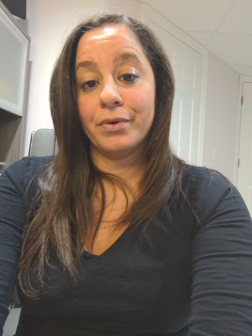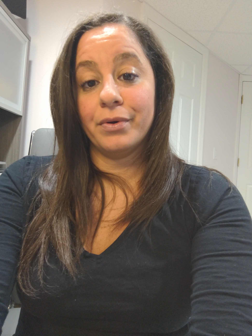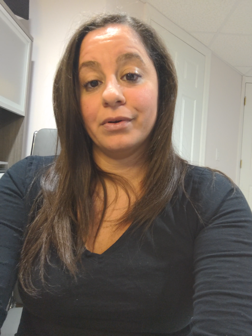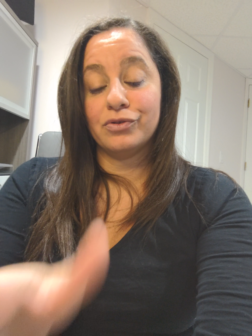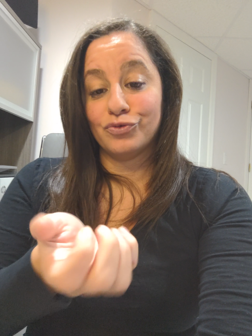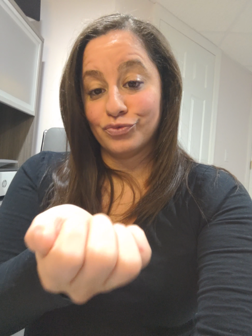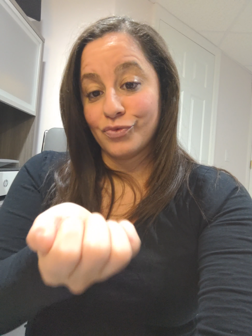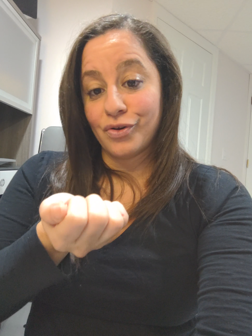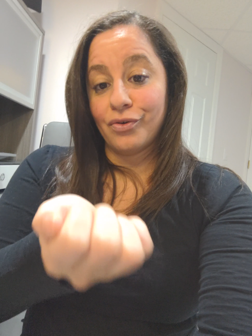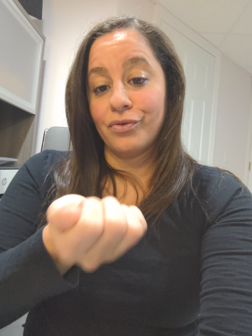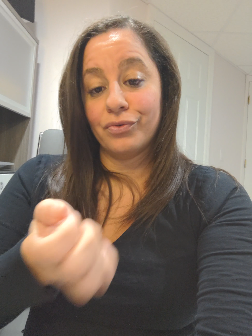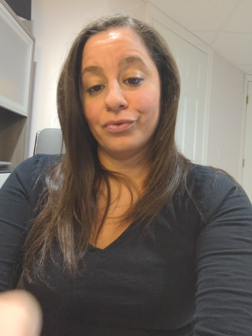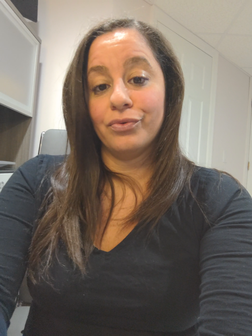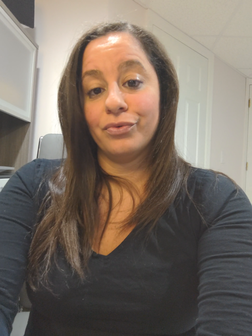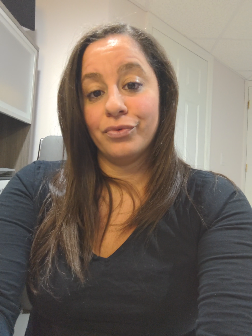drawer